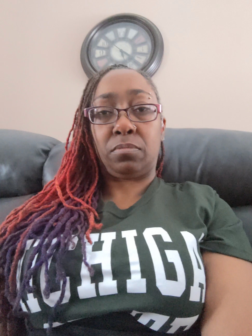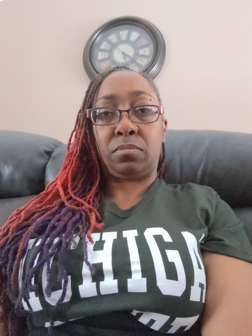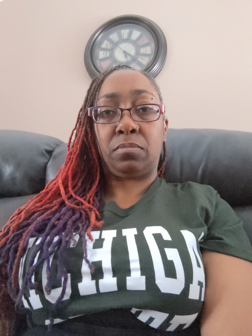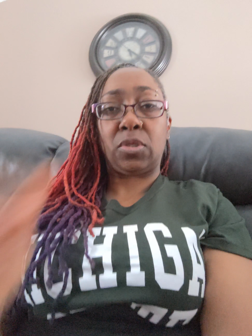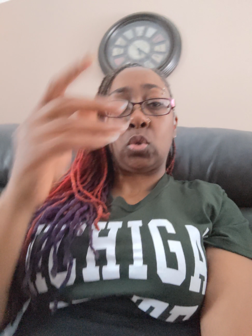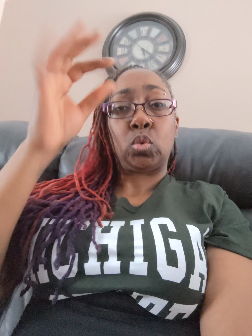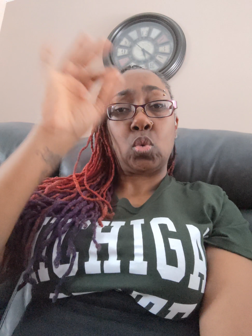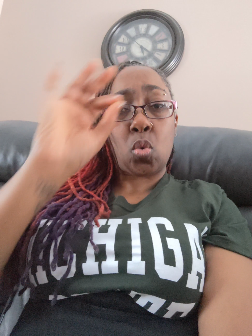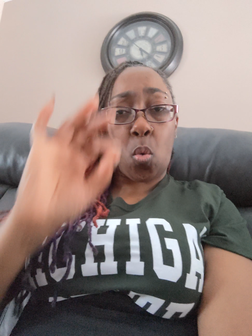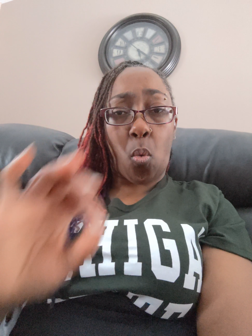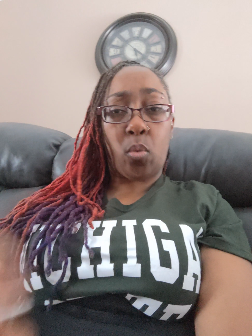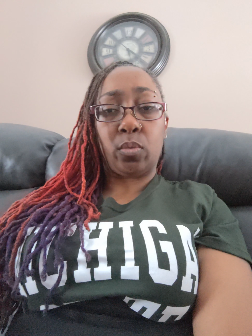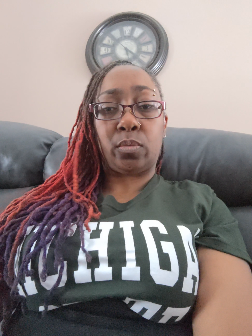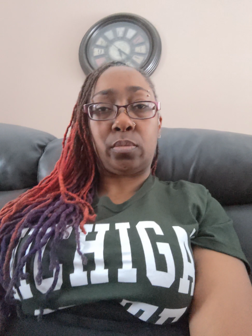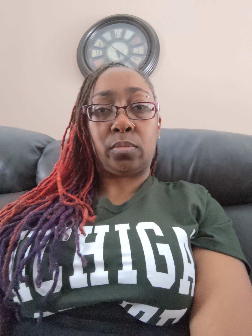snow